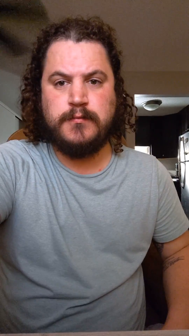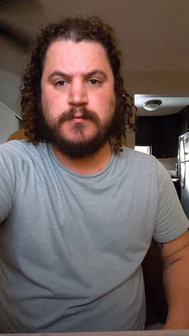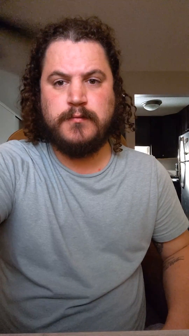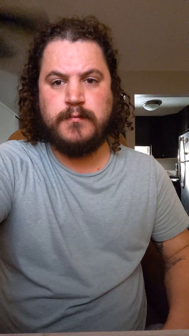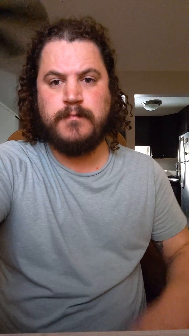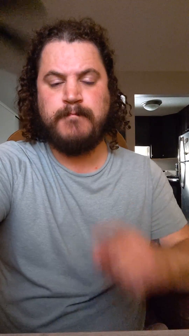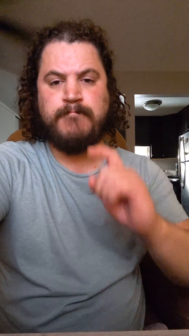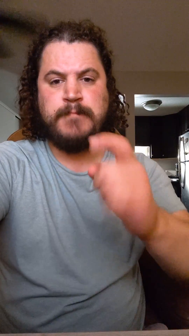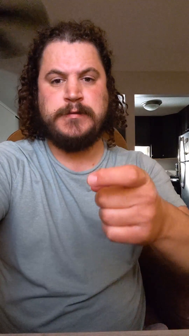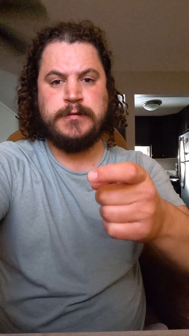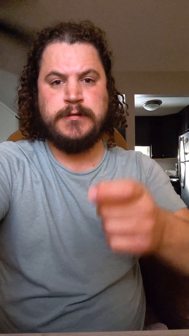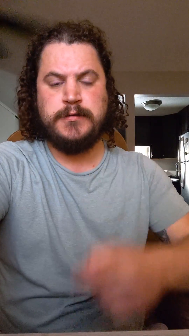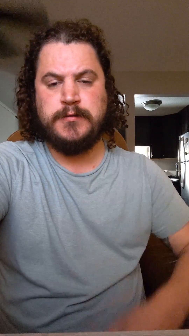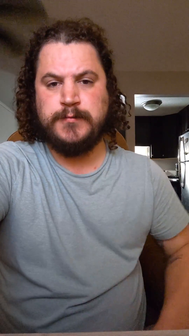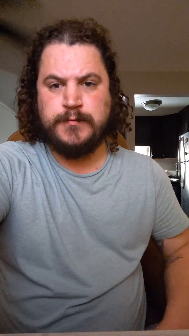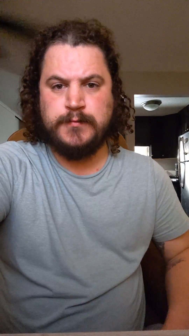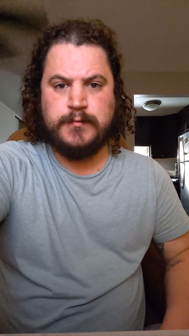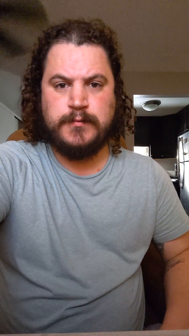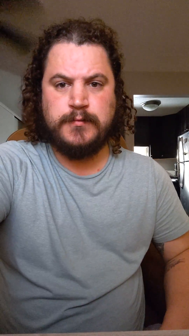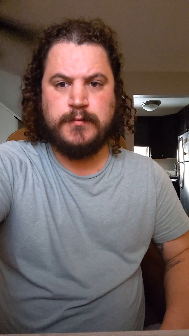present